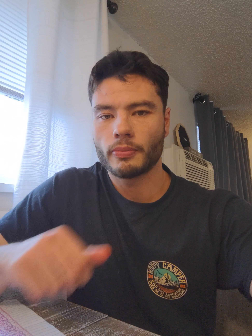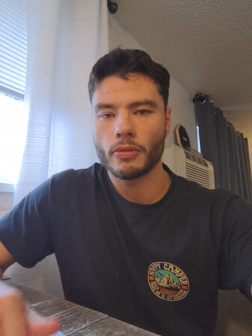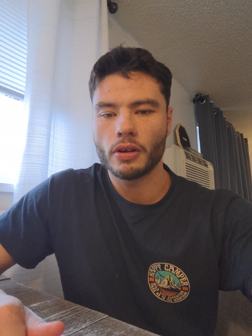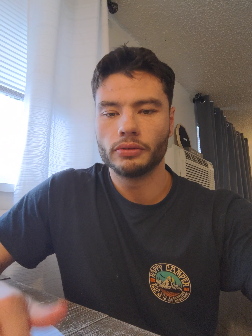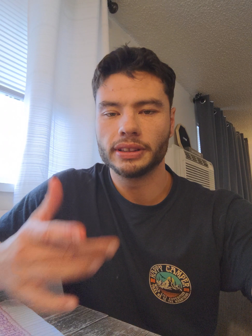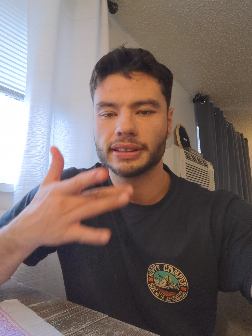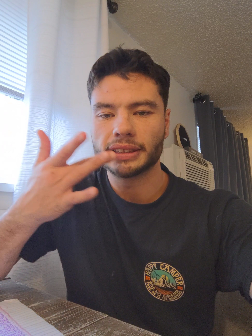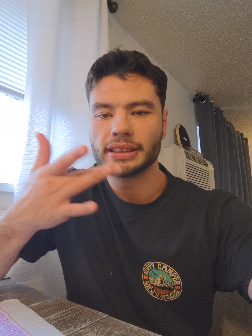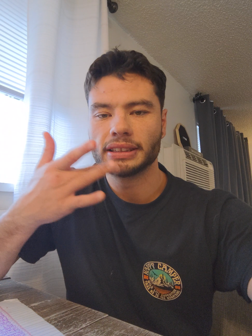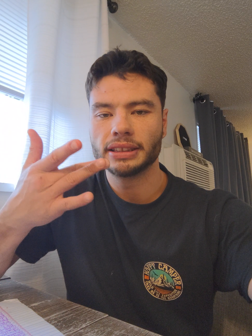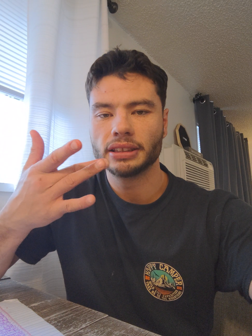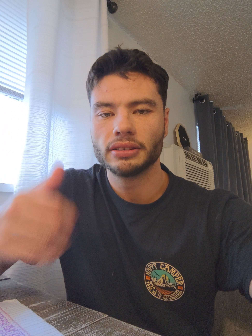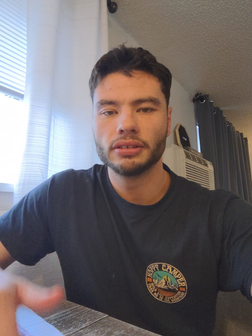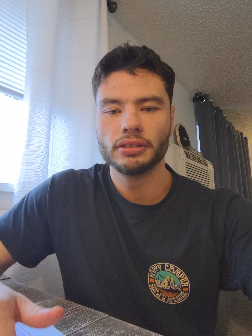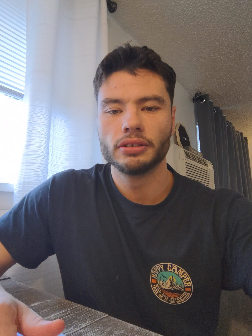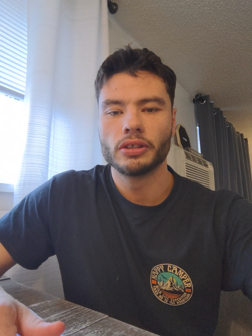taste